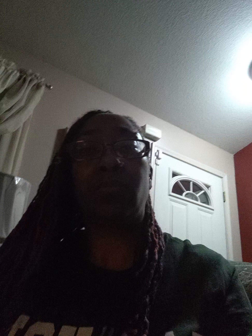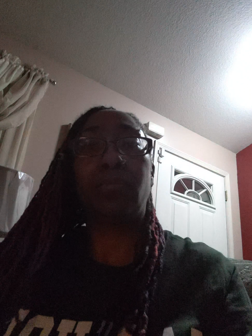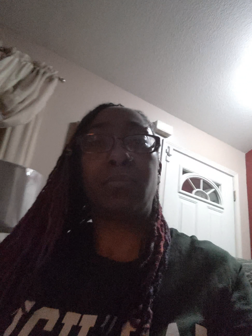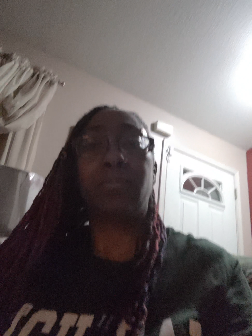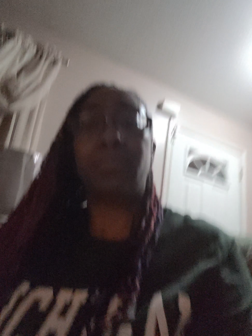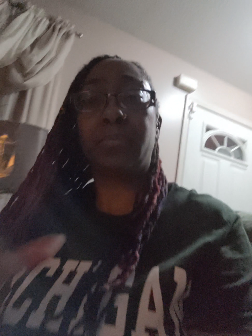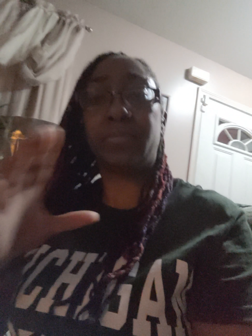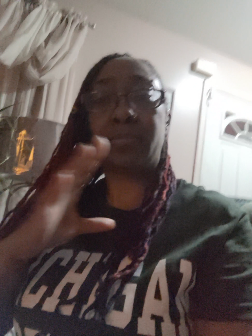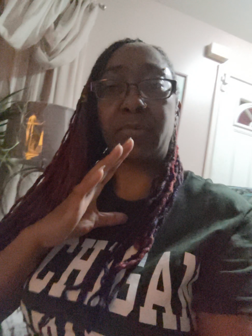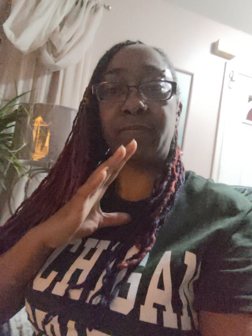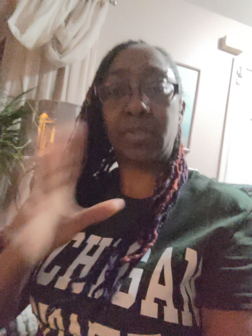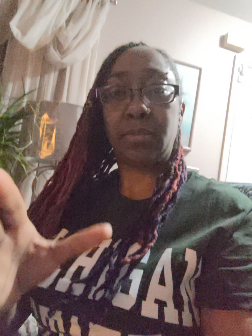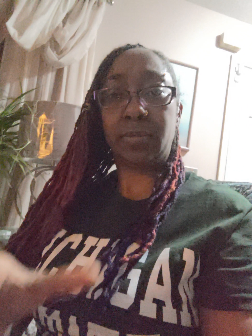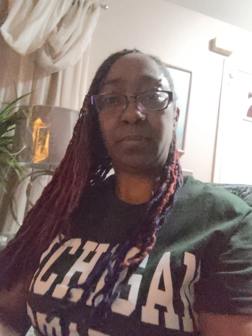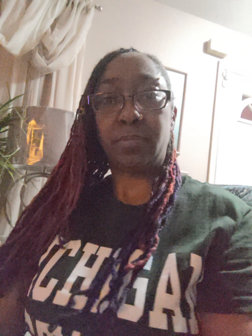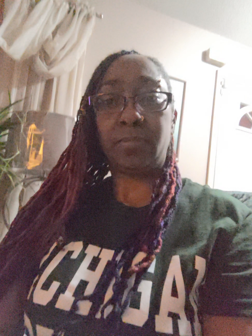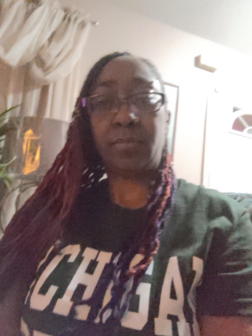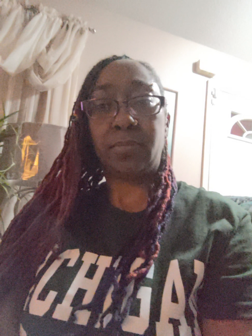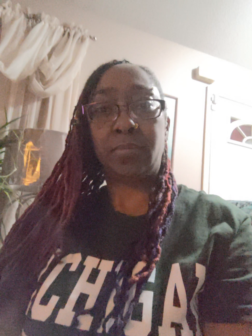fine